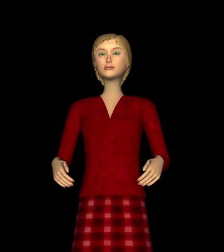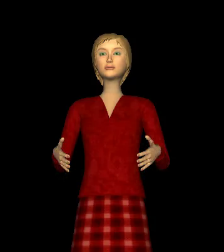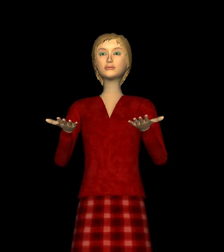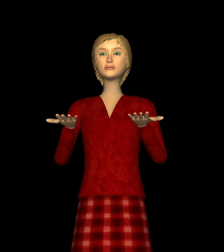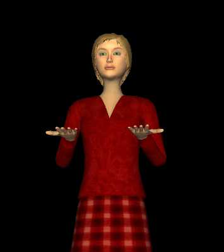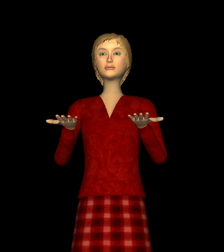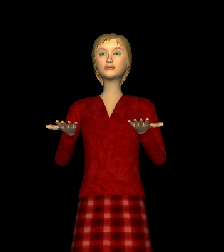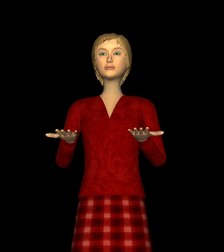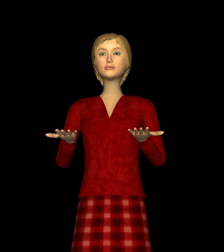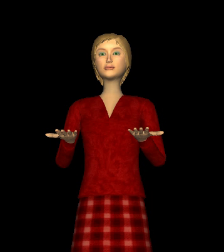اليوم